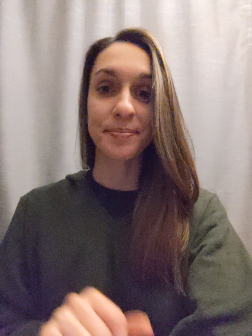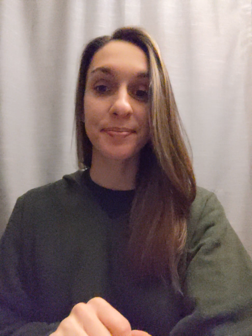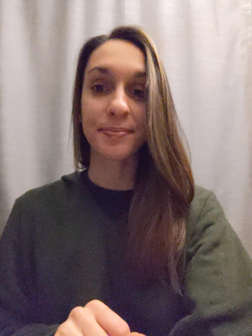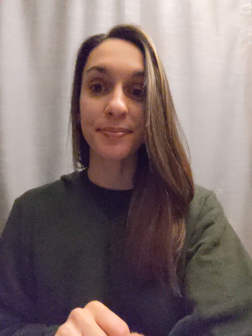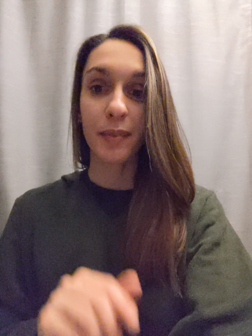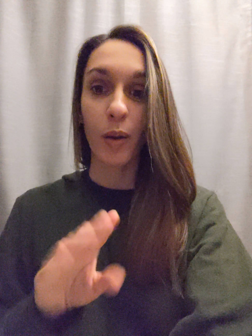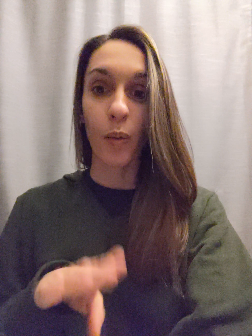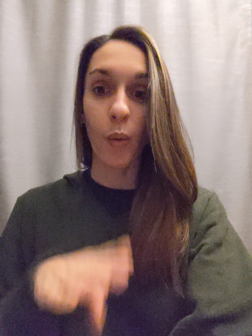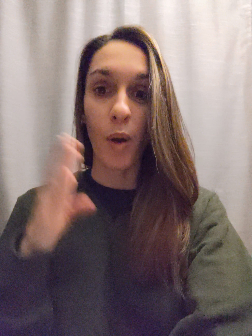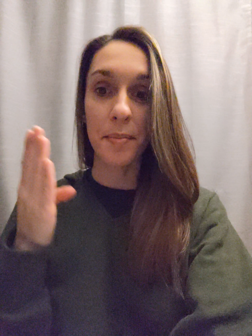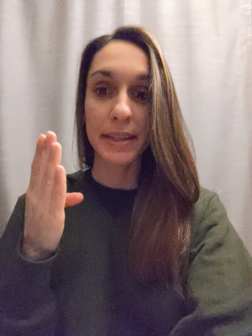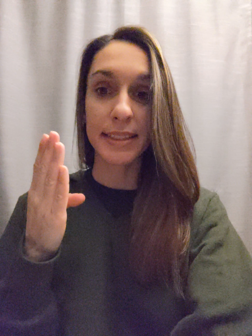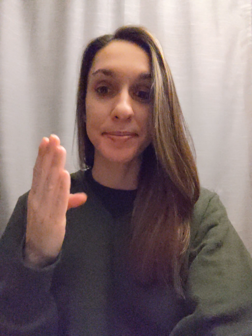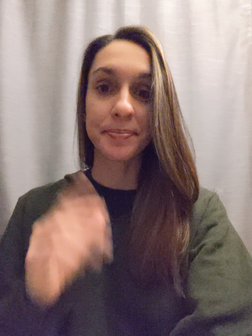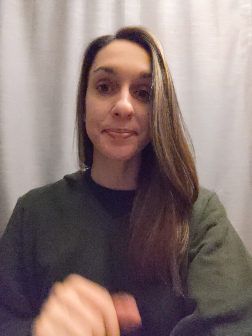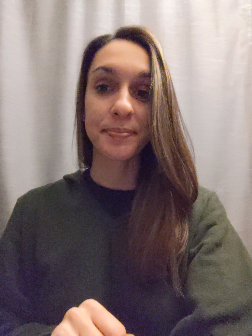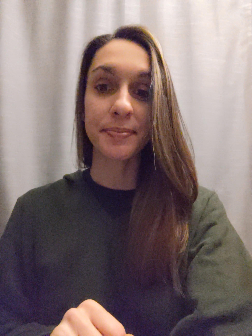open